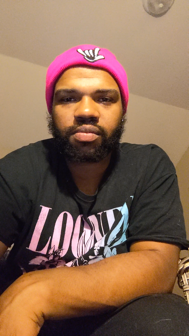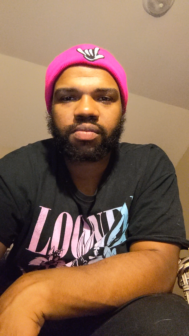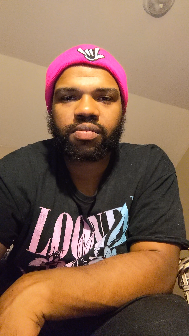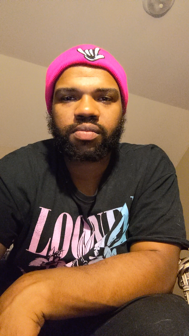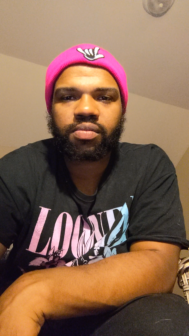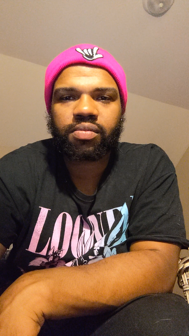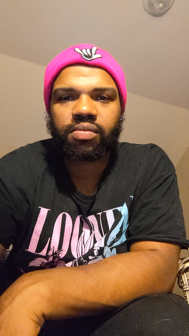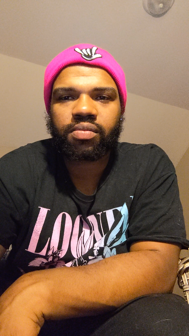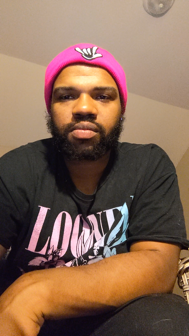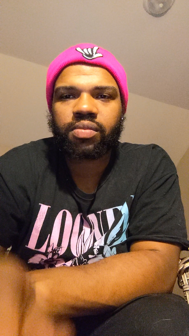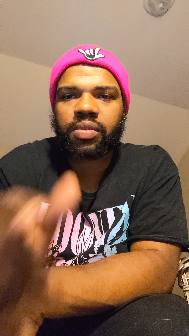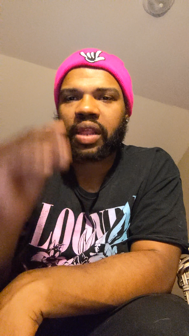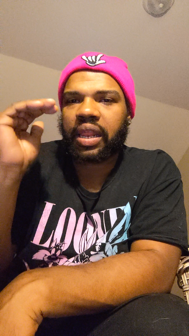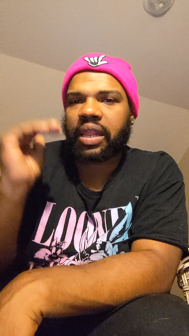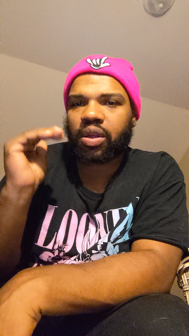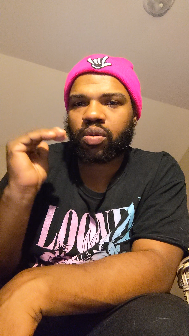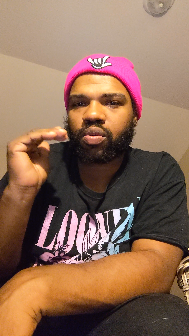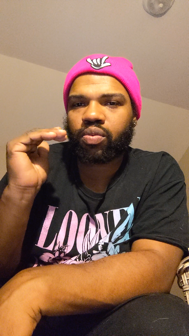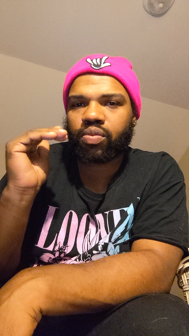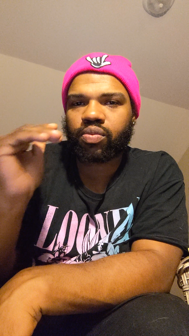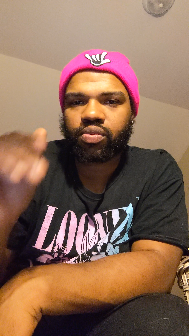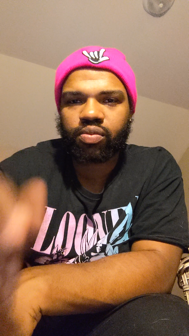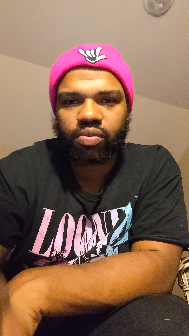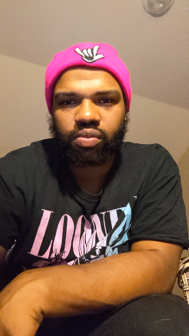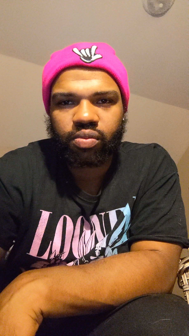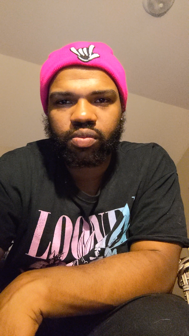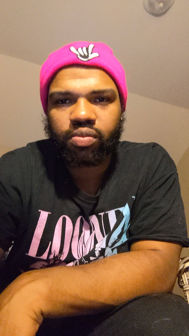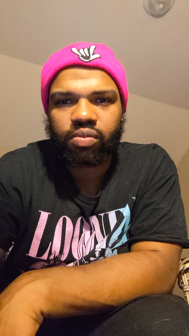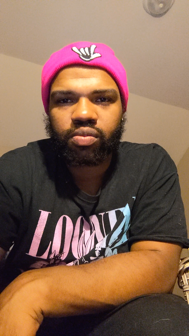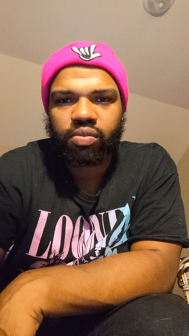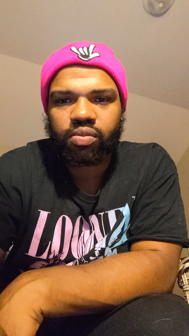little